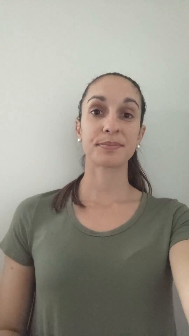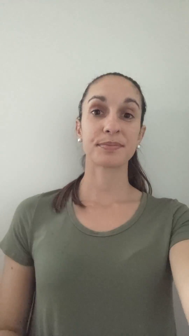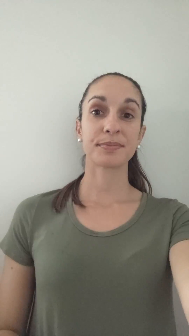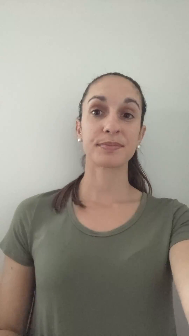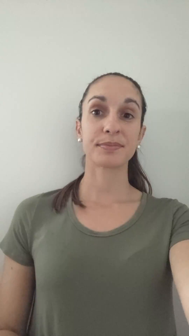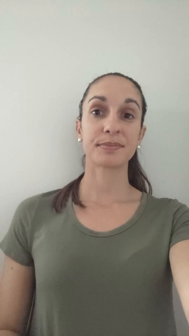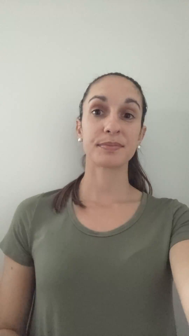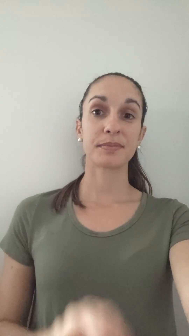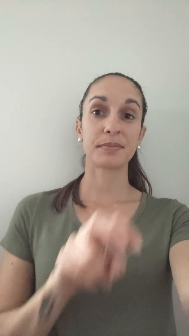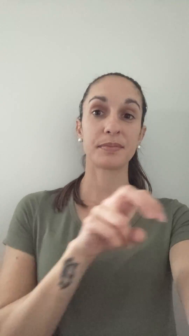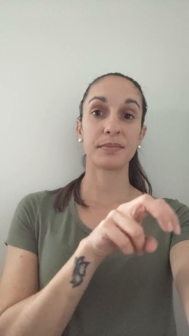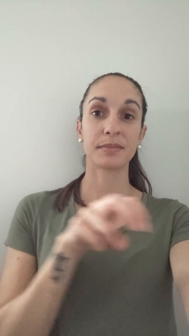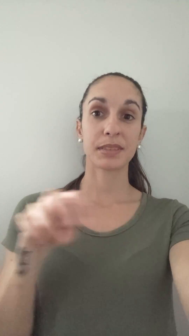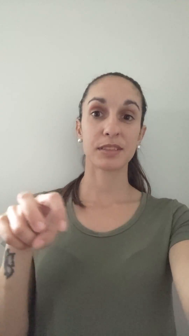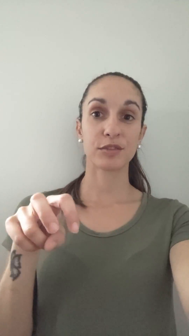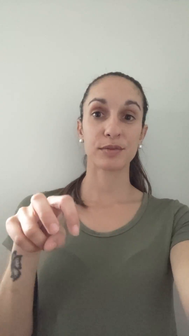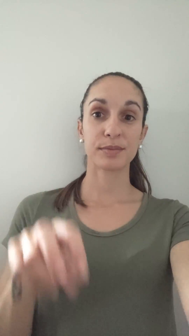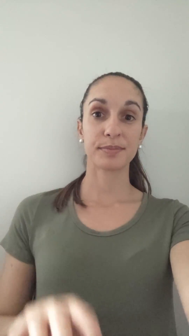porch